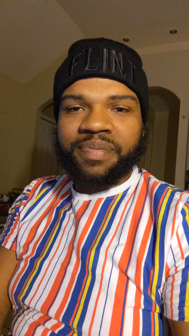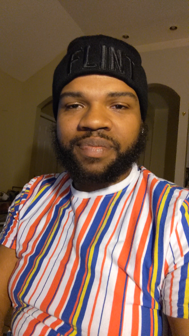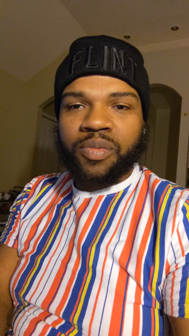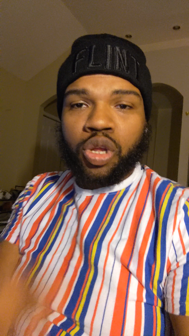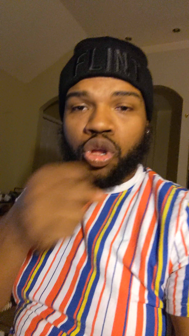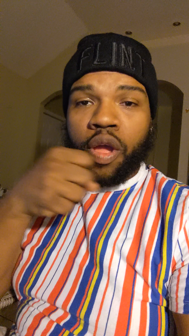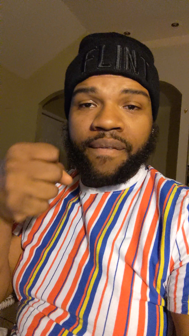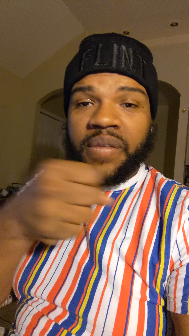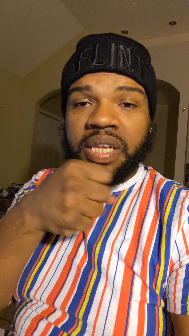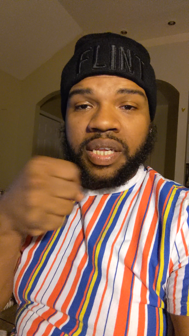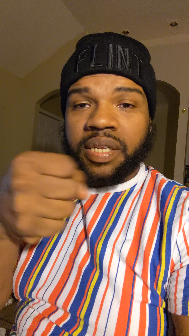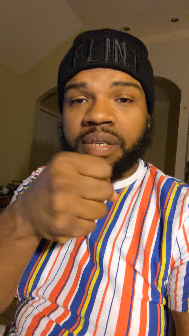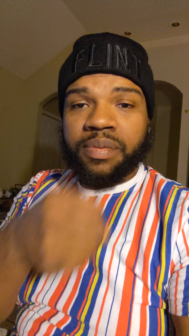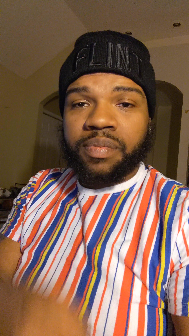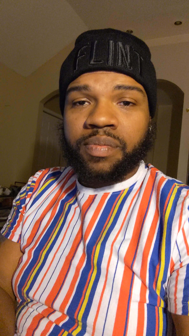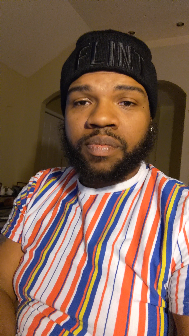coffee